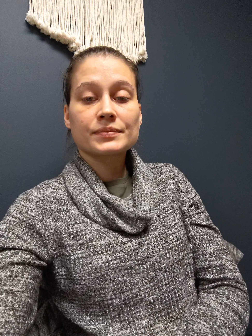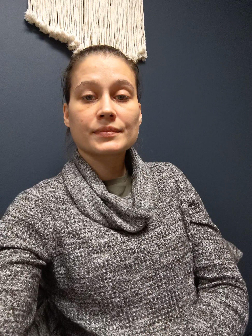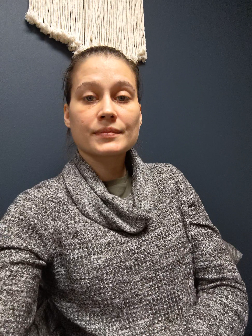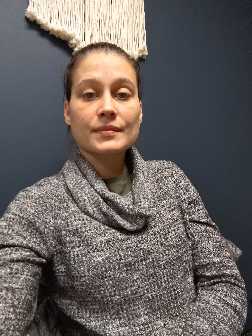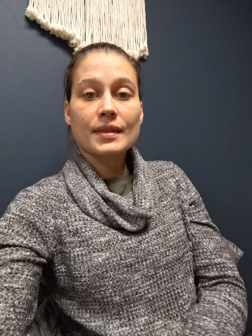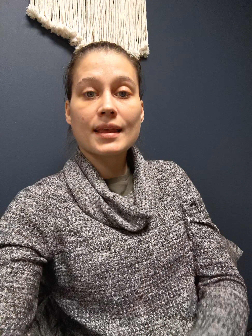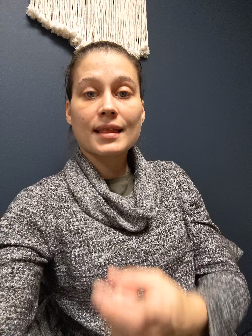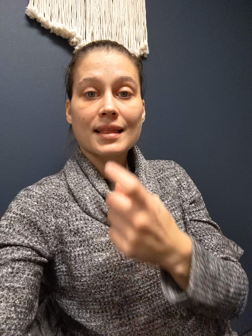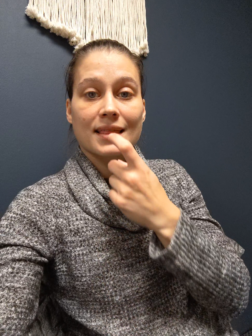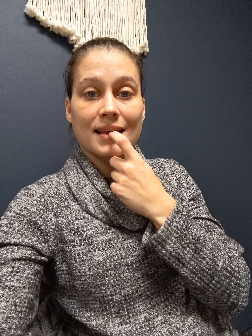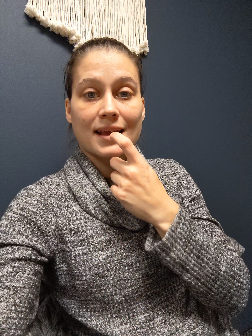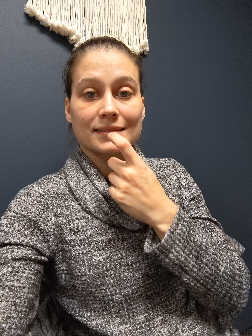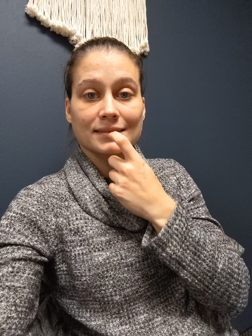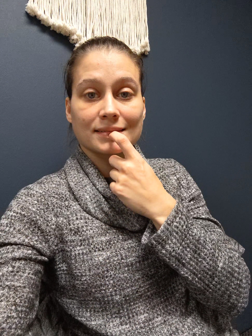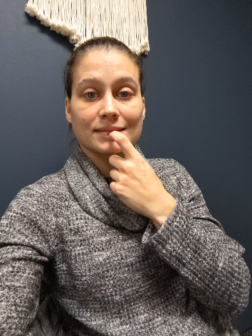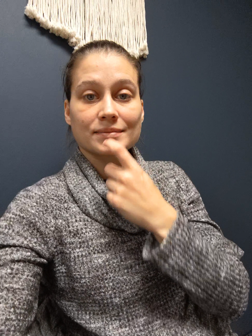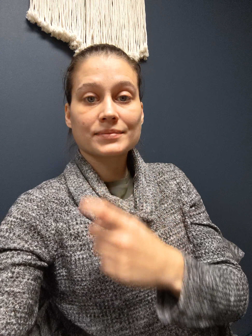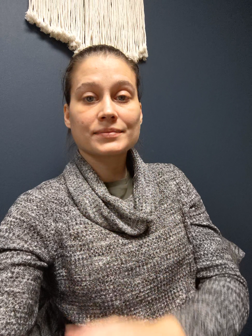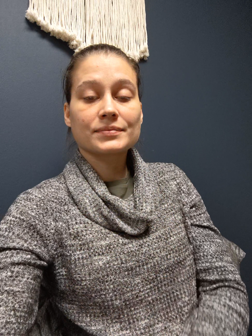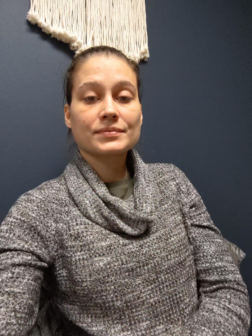window